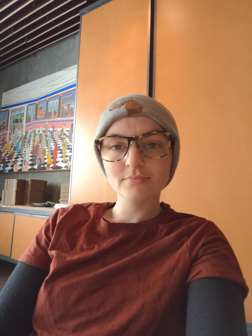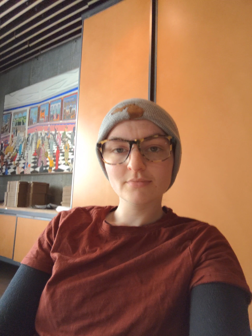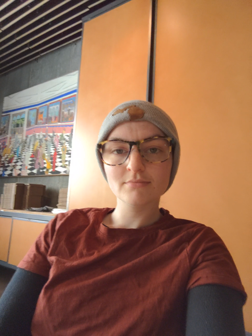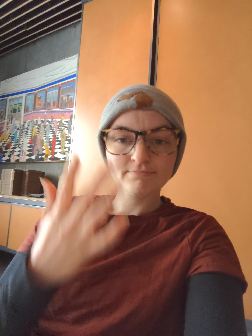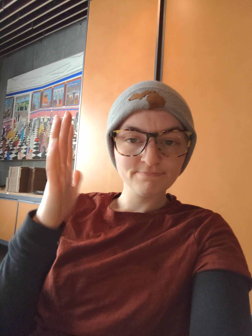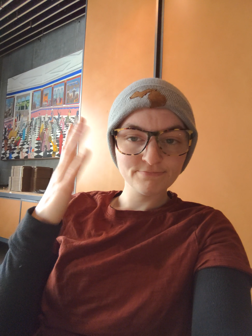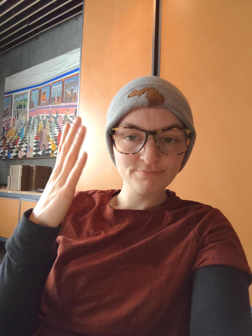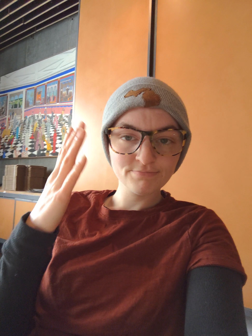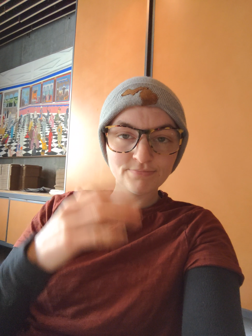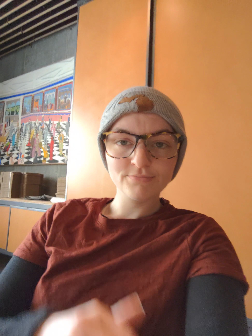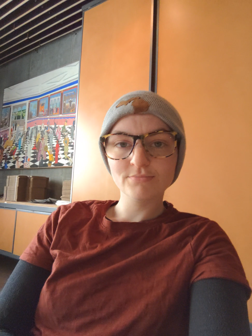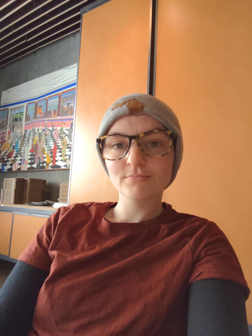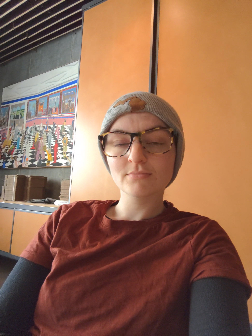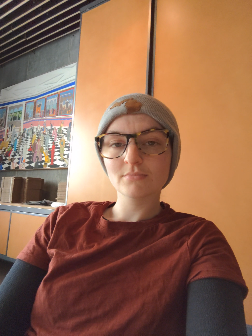tree